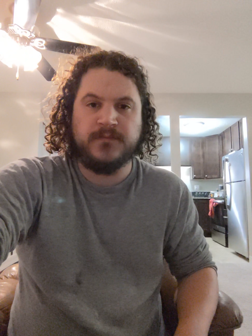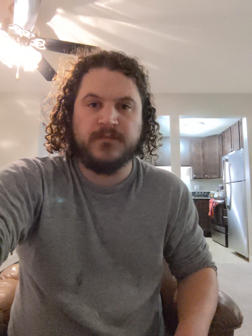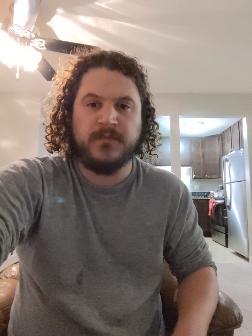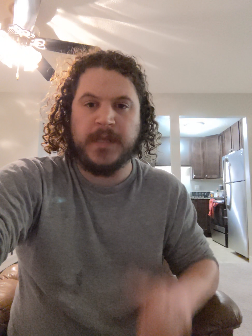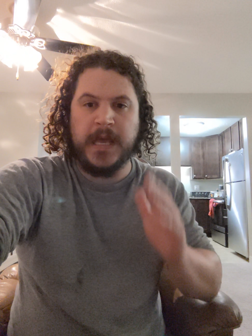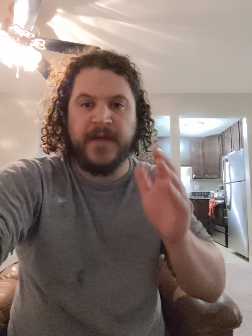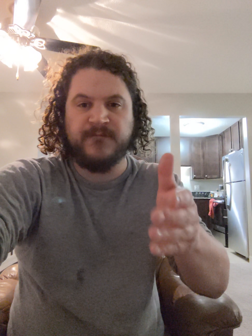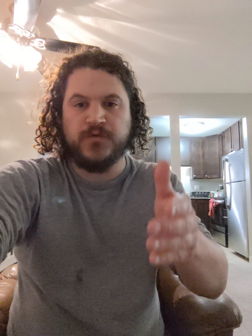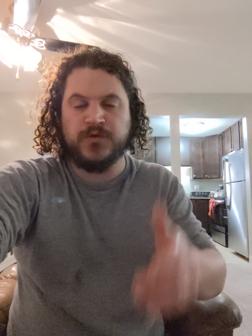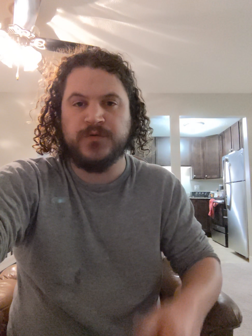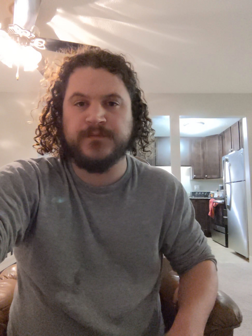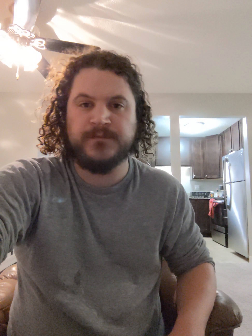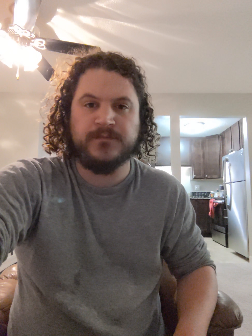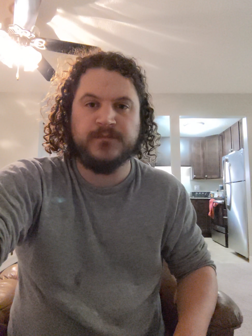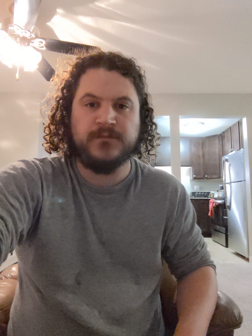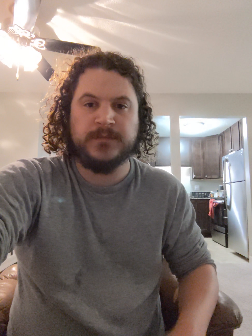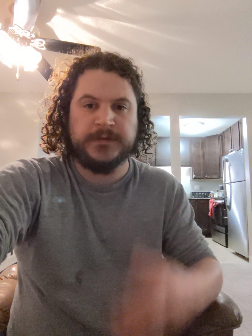after